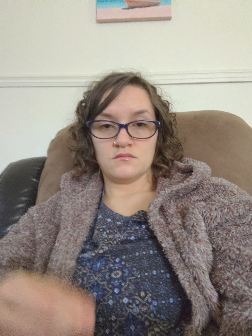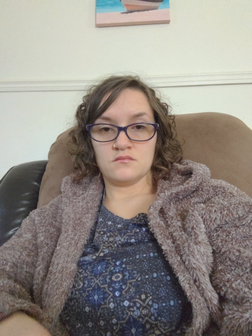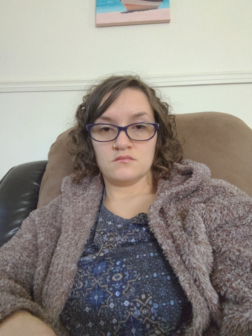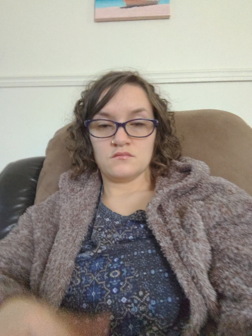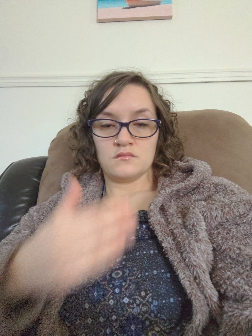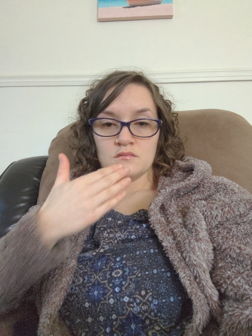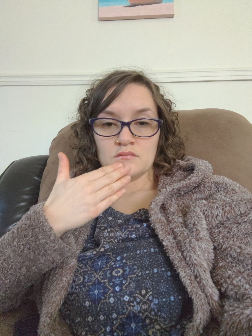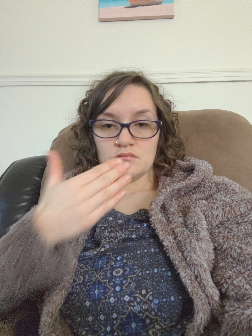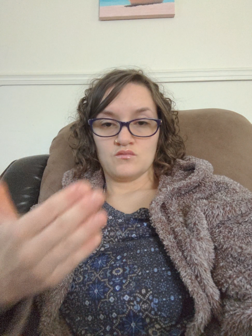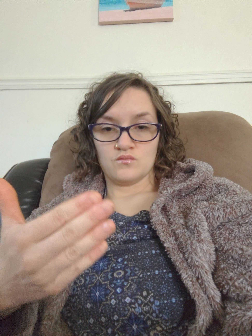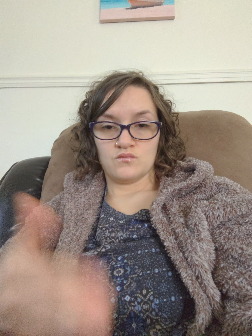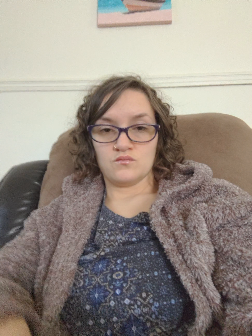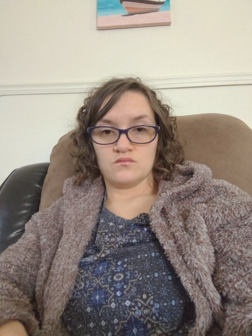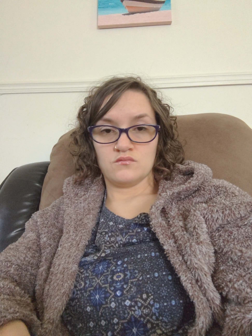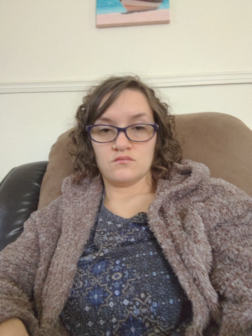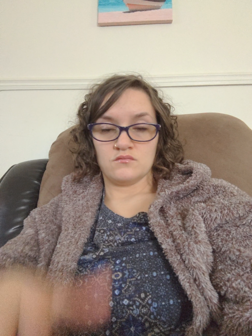thank you